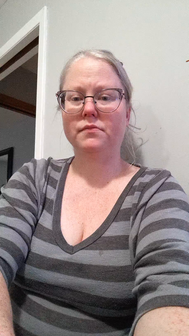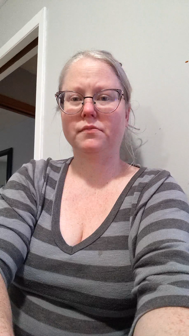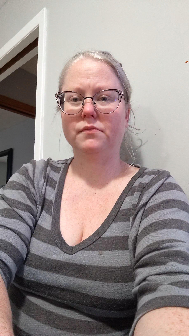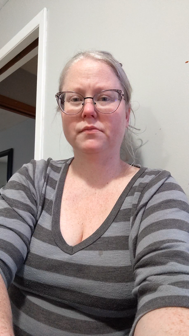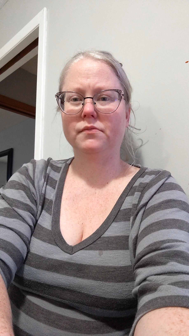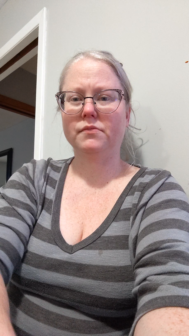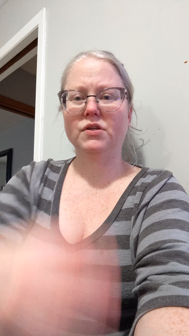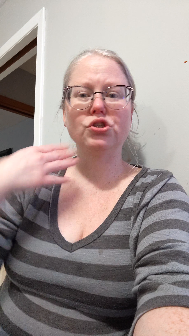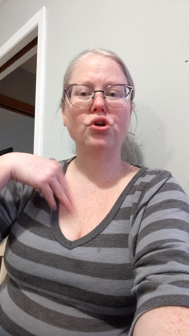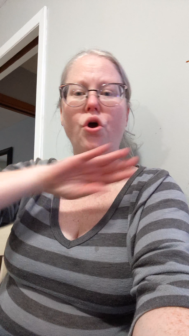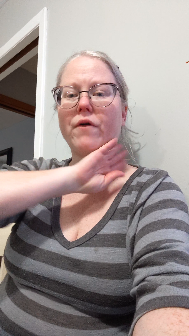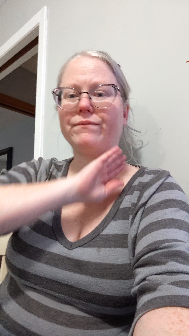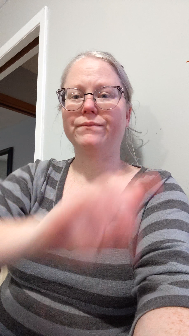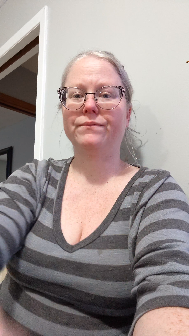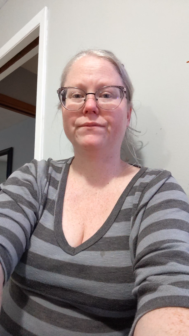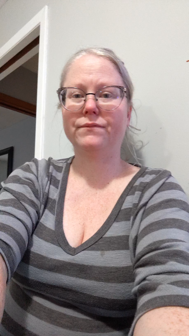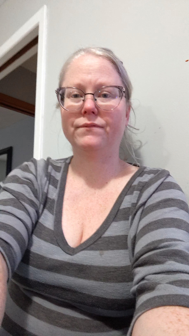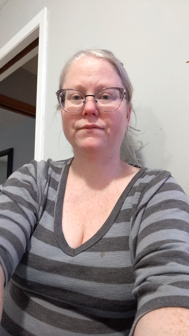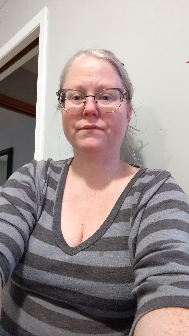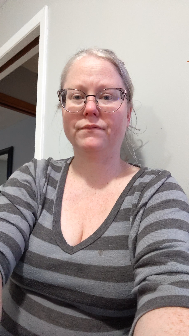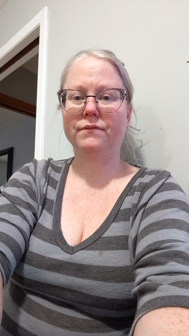scarf